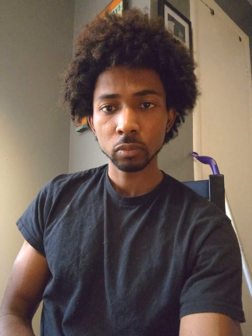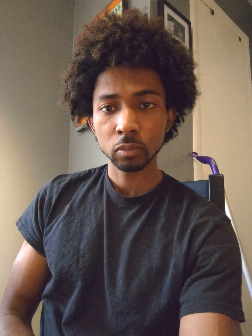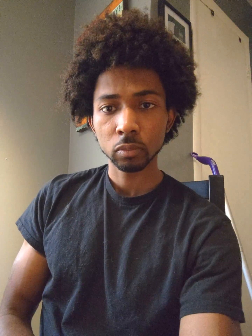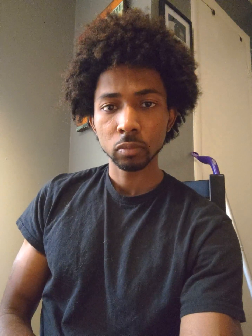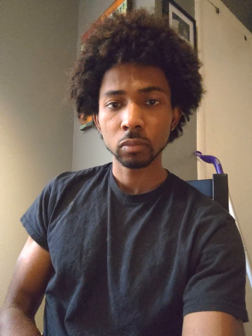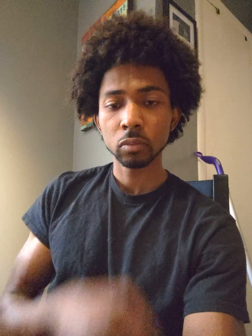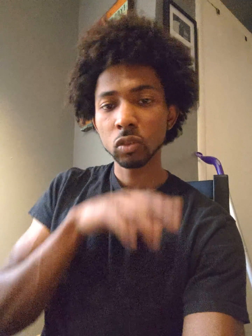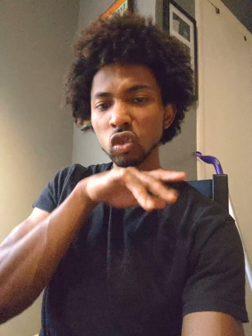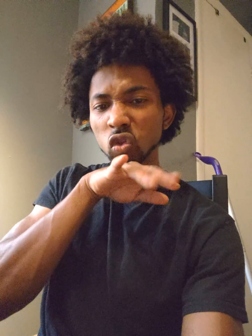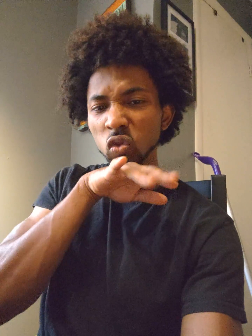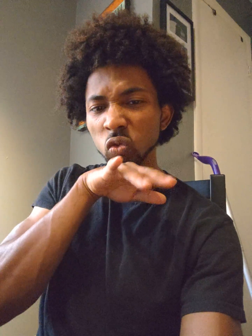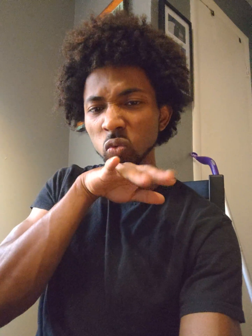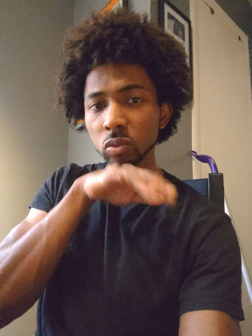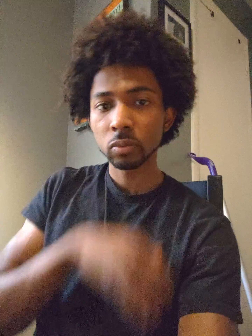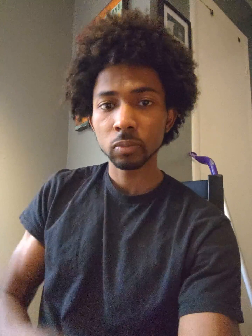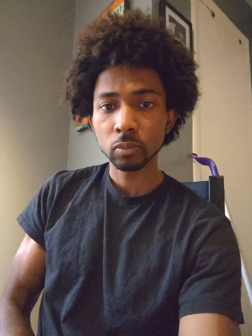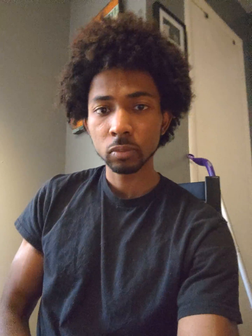naughty